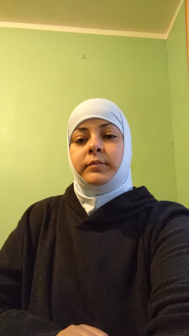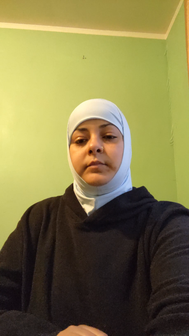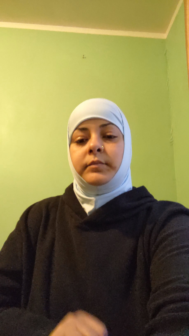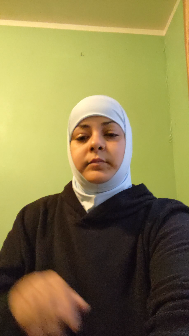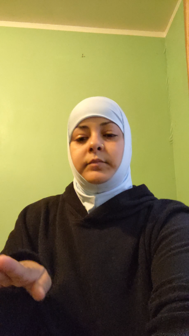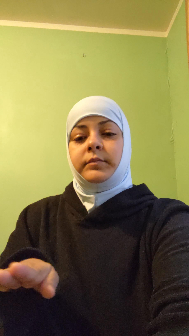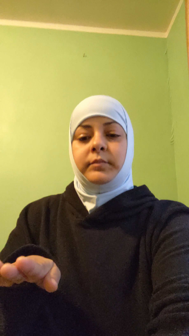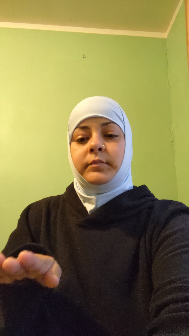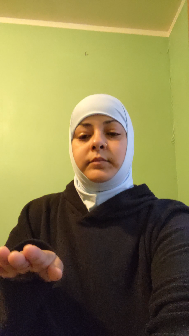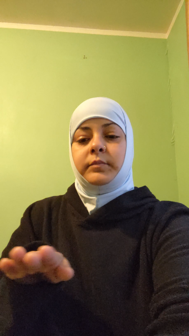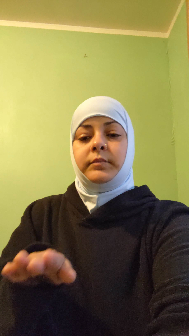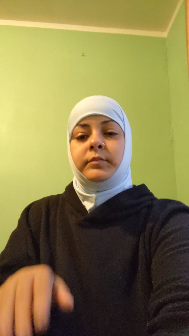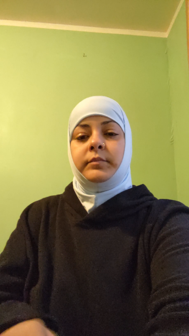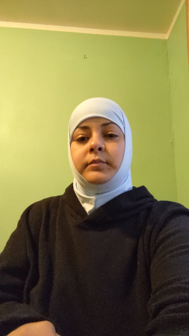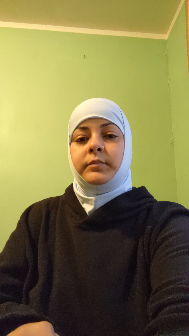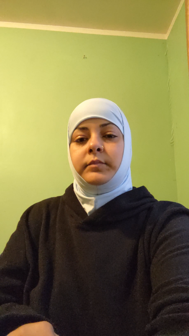penguin